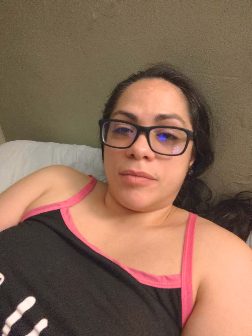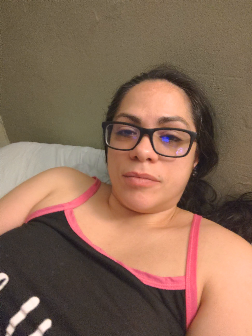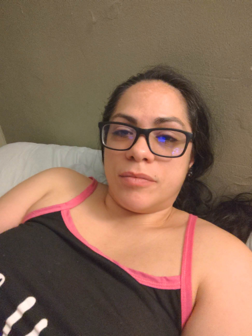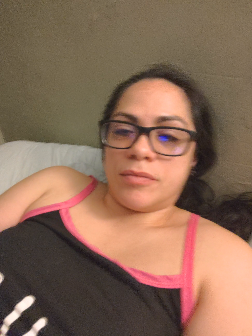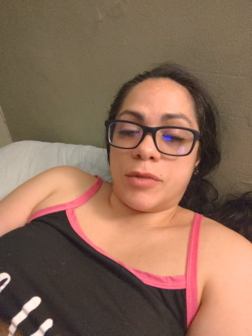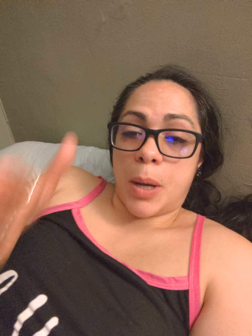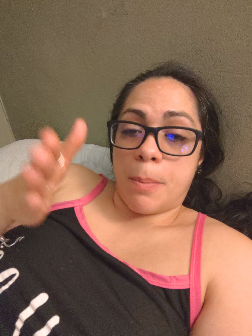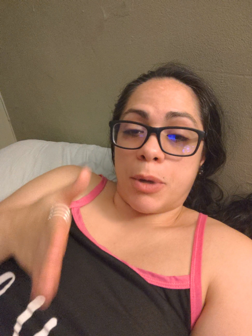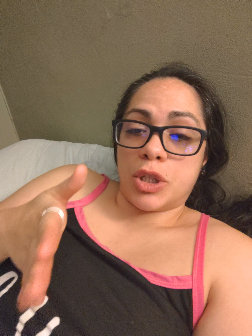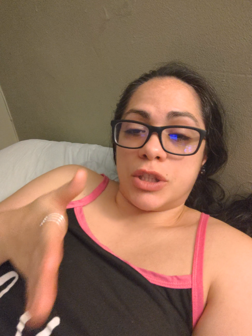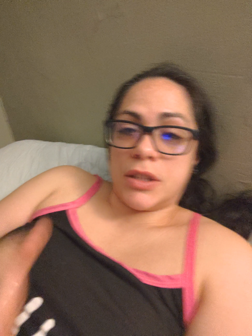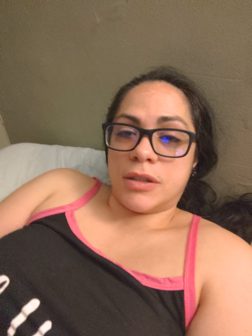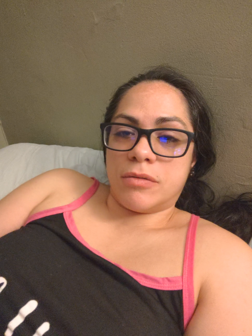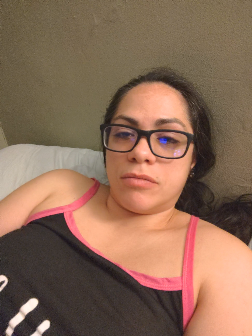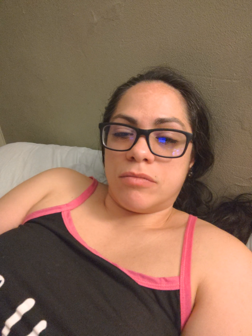person